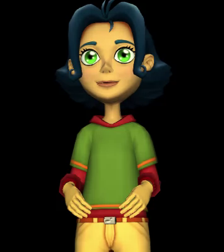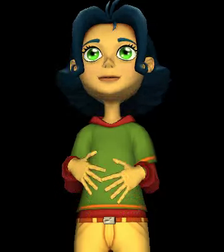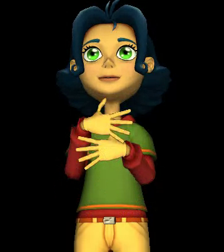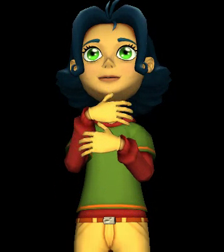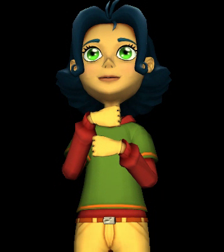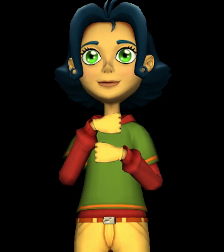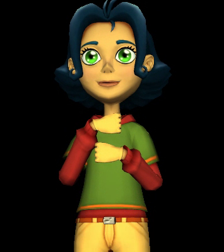يستقبل